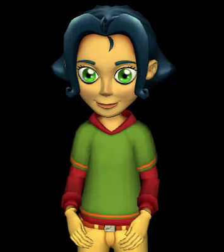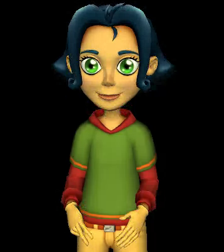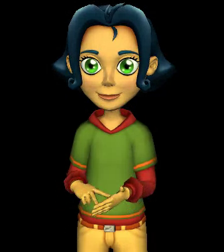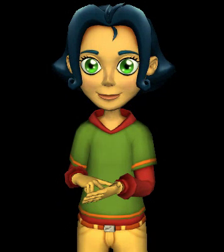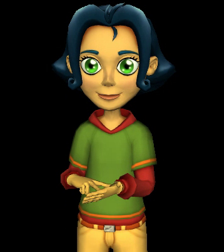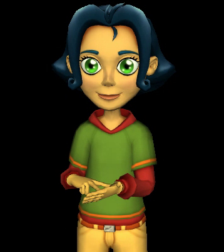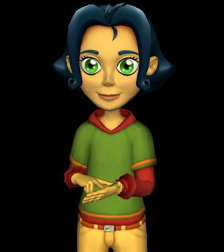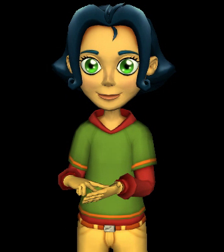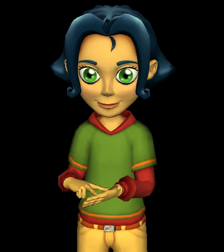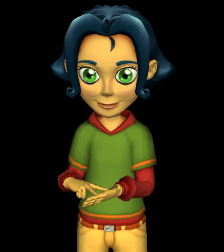يقرأ